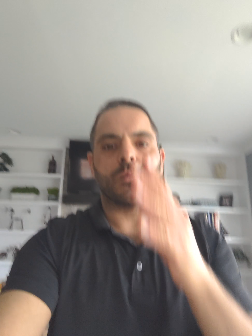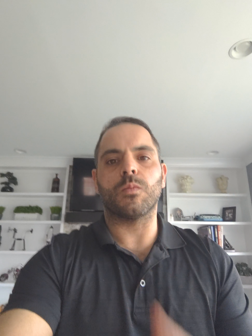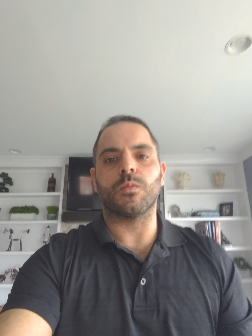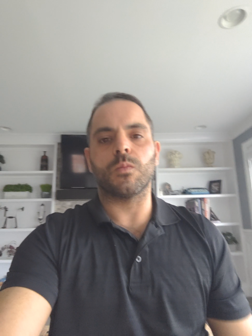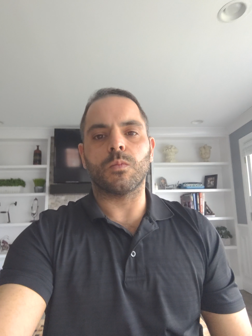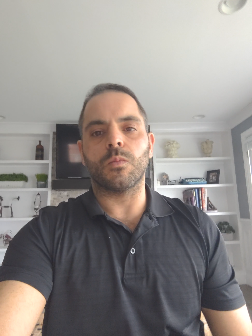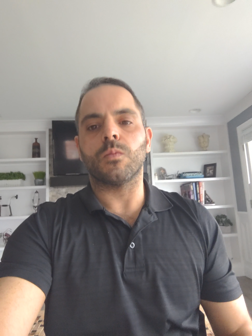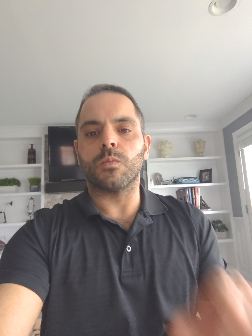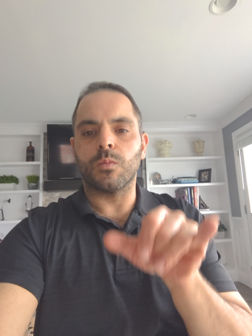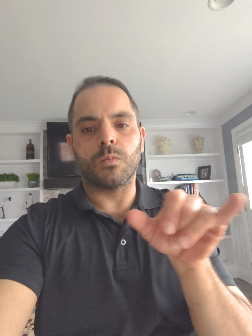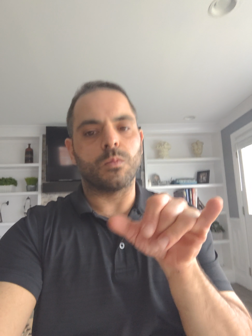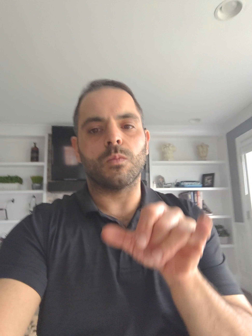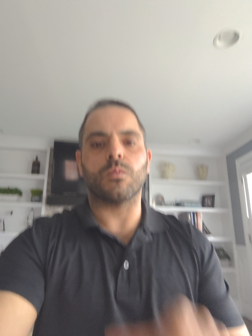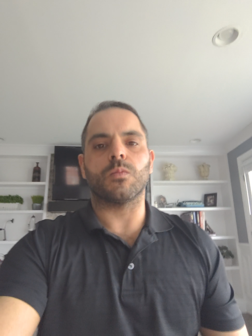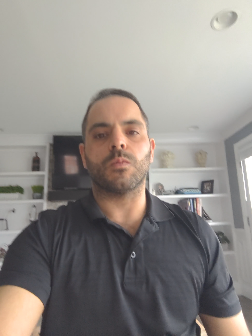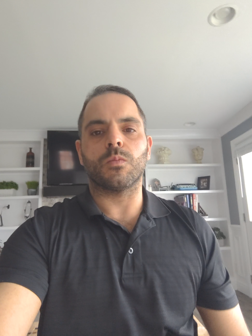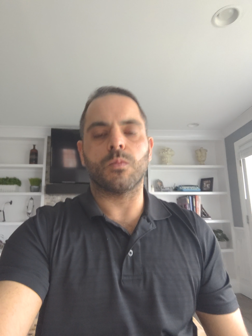same